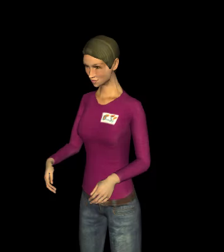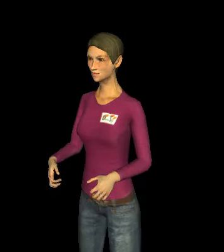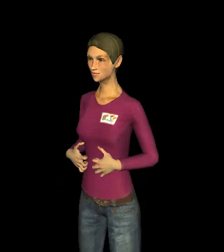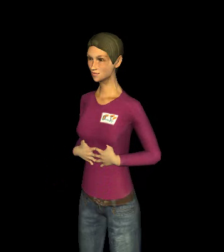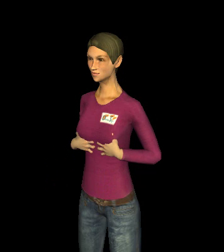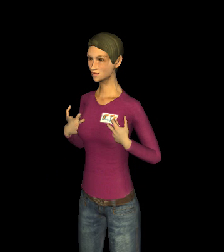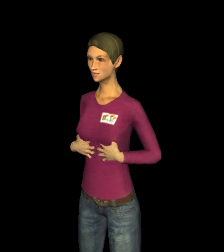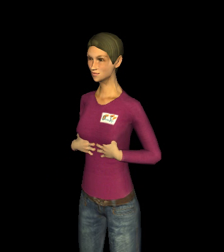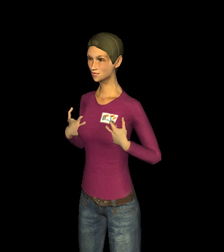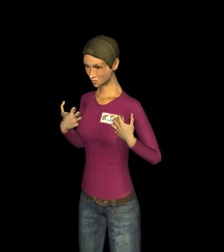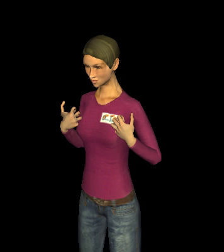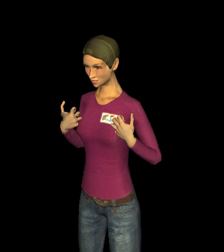غاضب